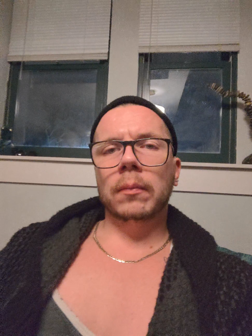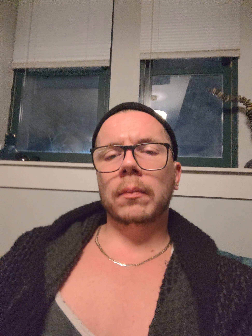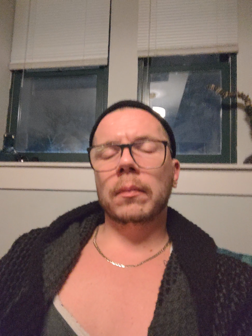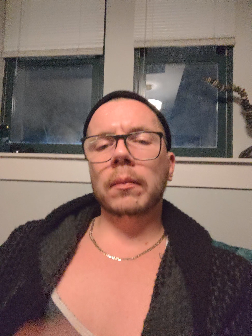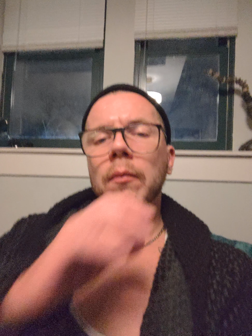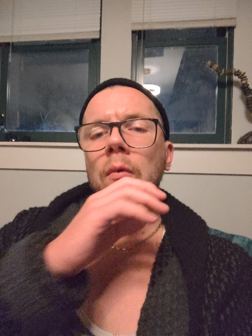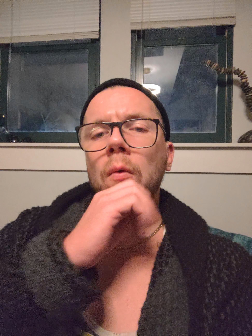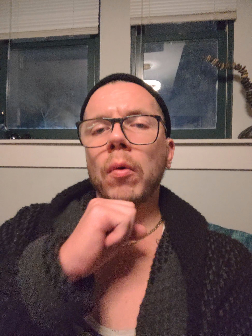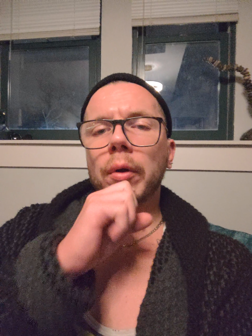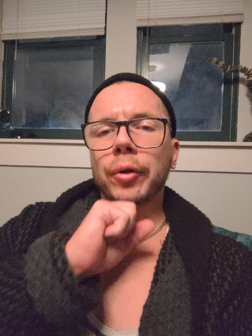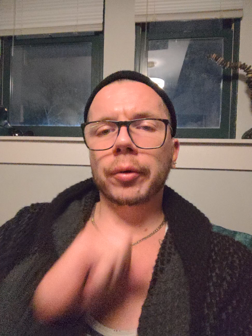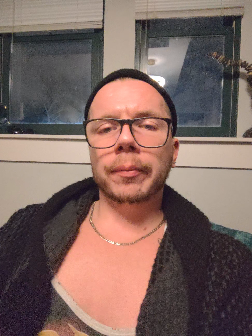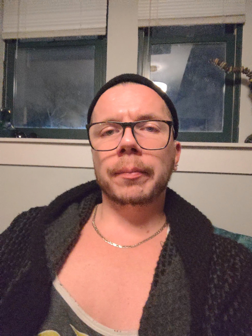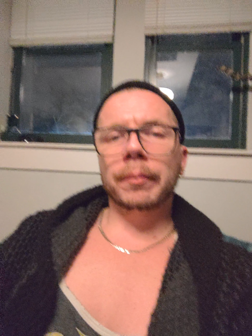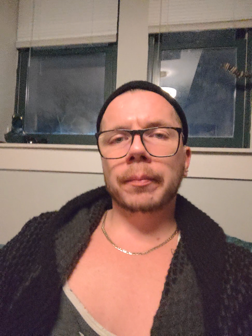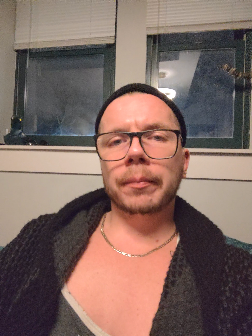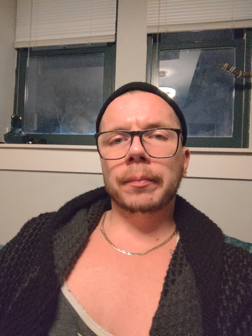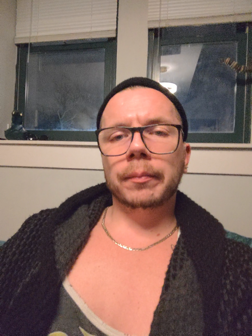orange